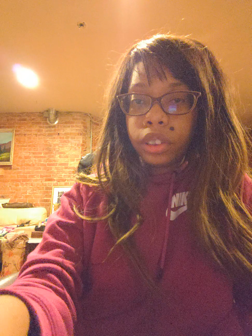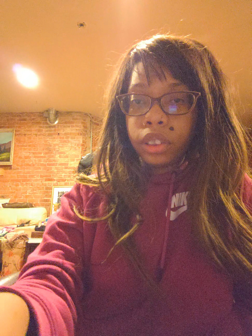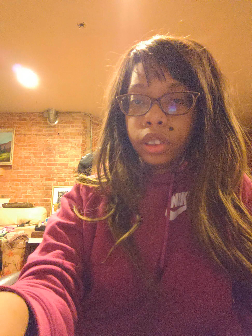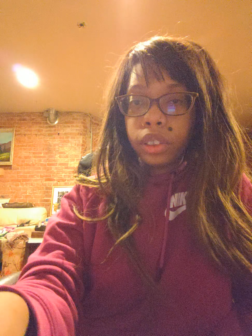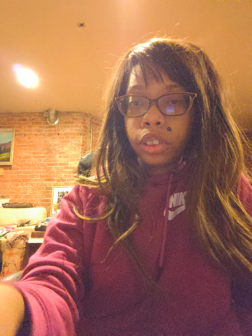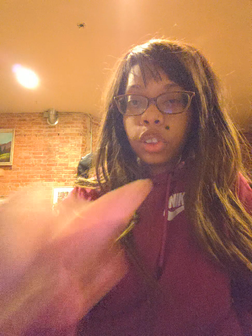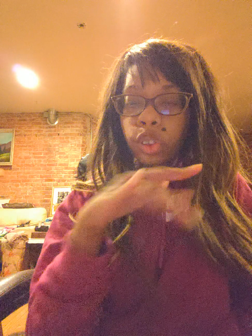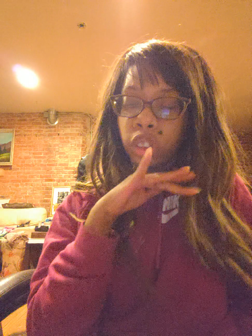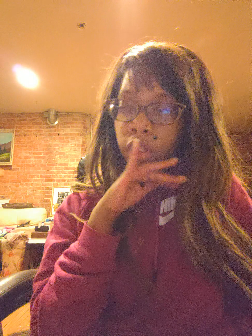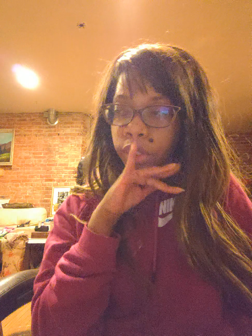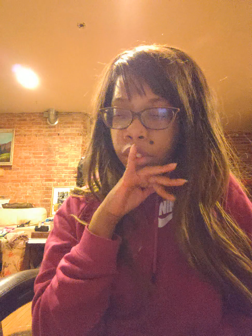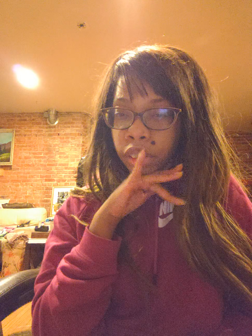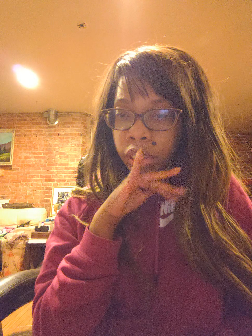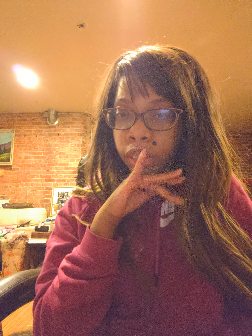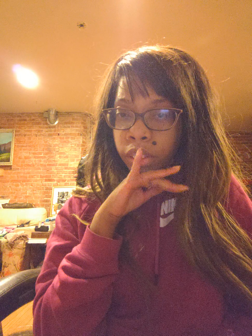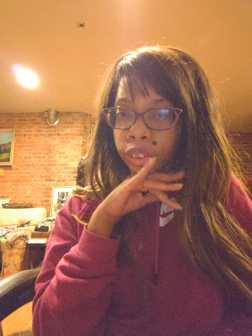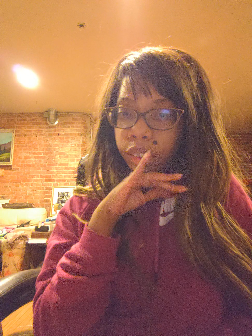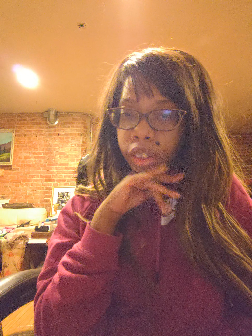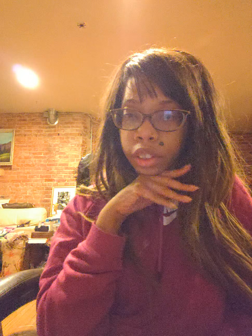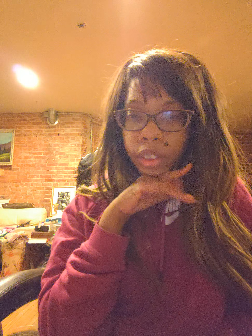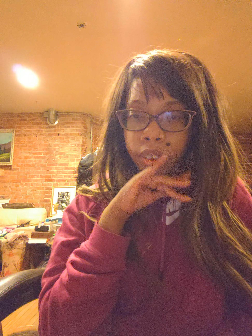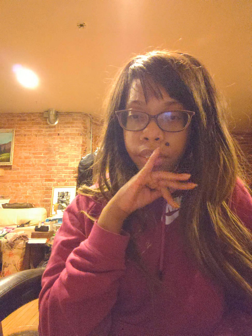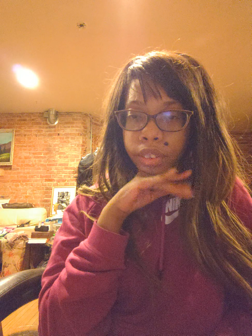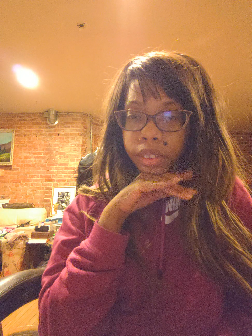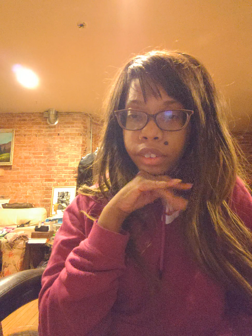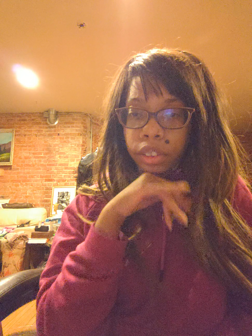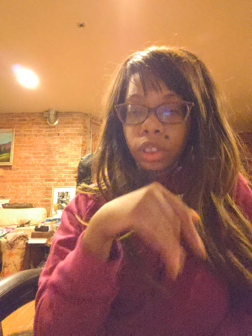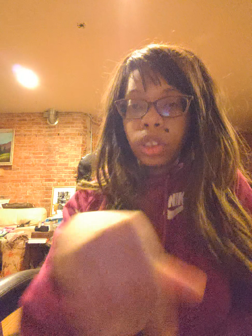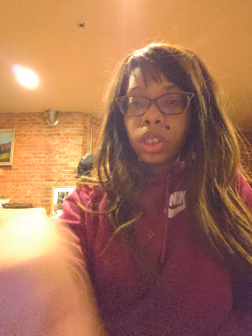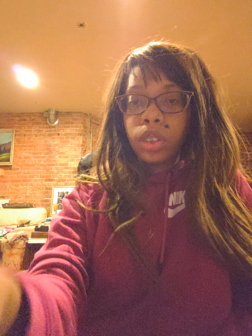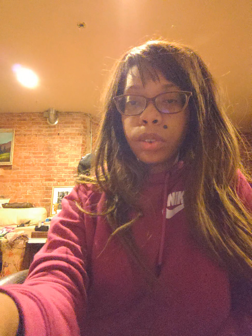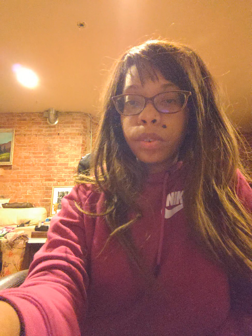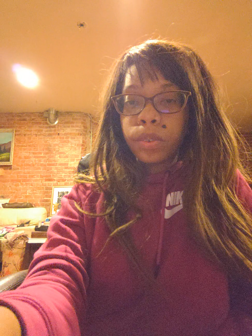dirty